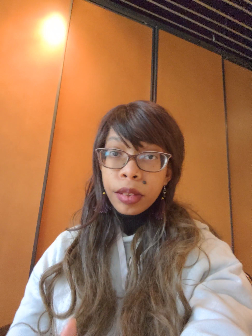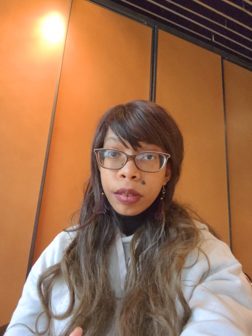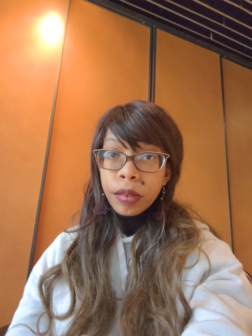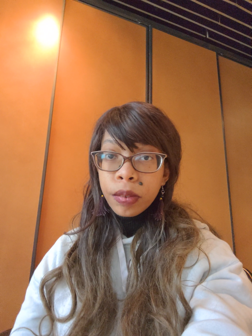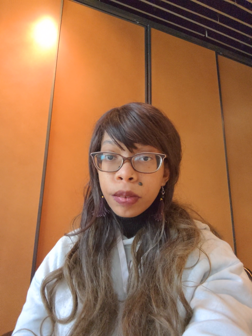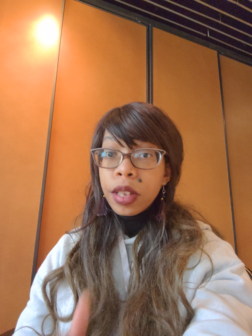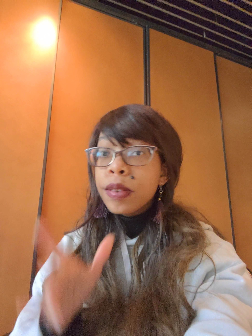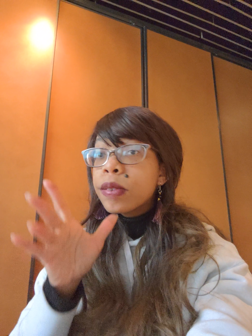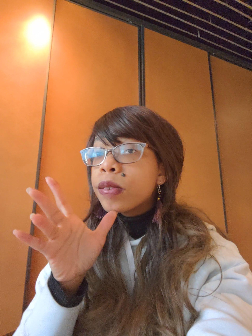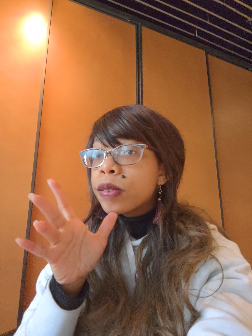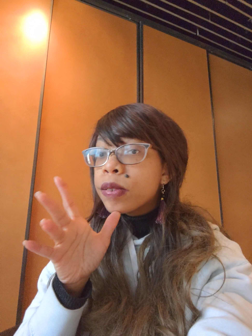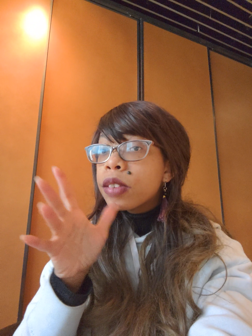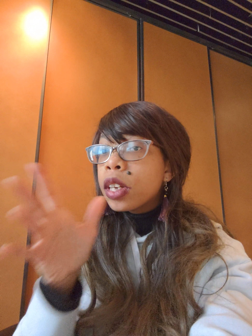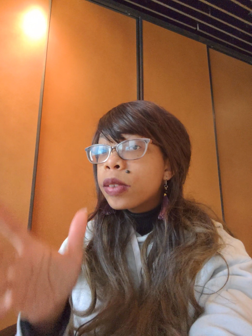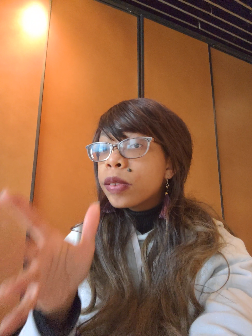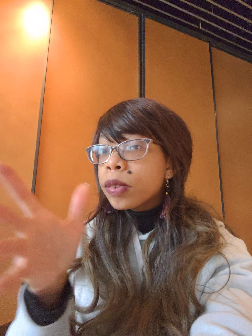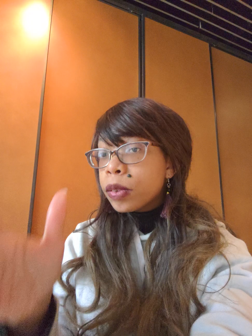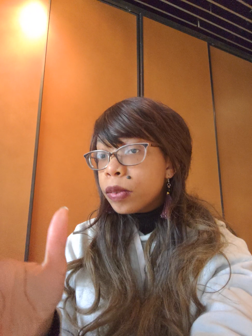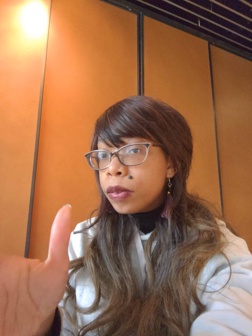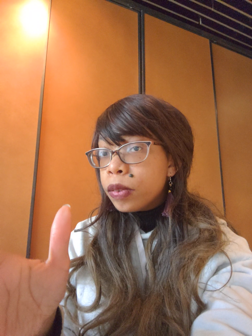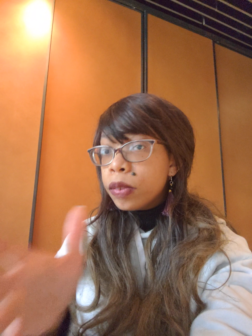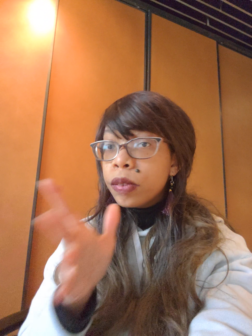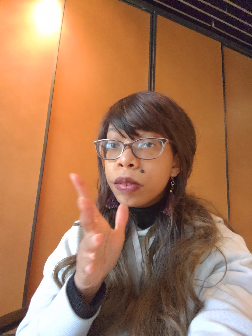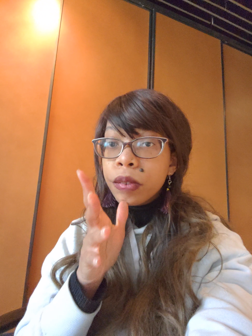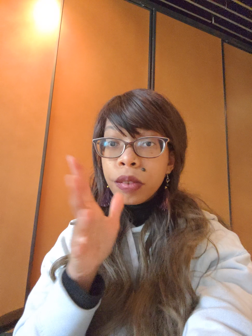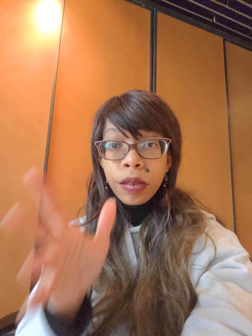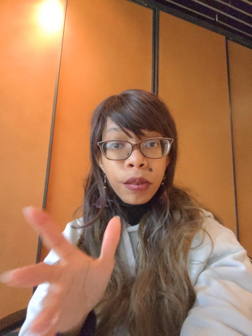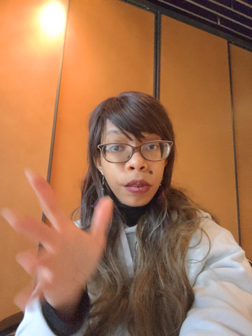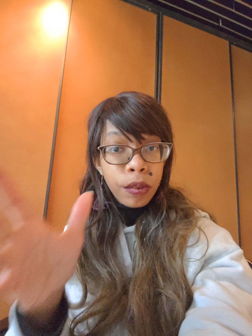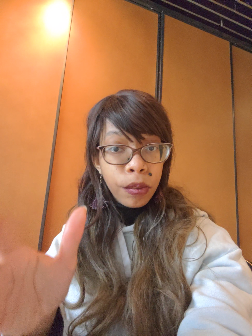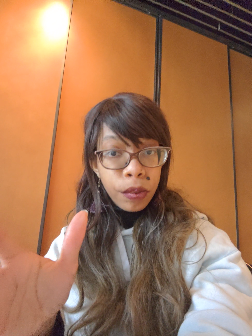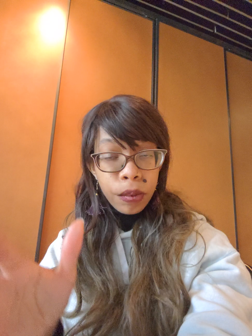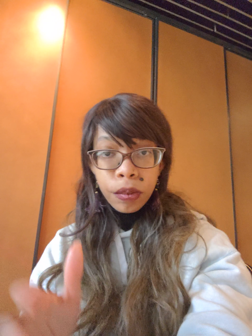grandma